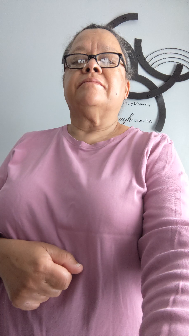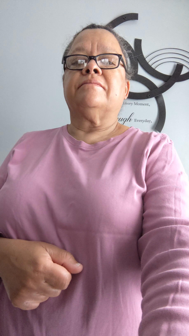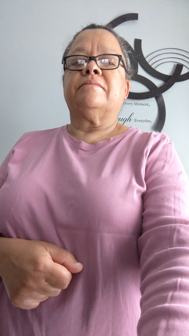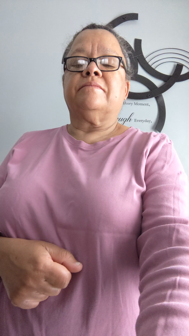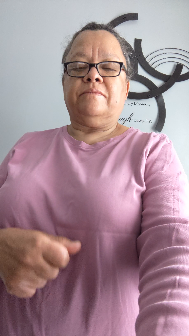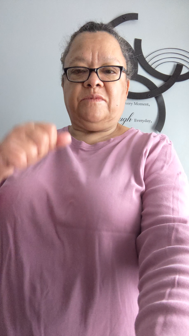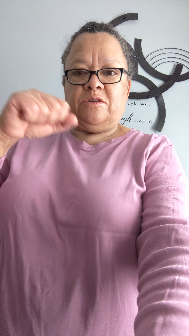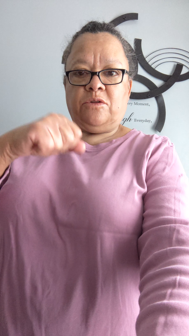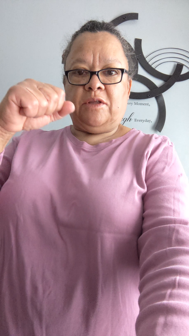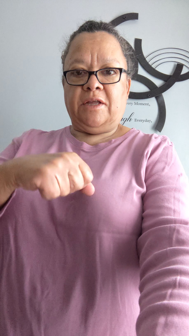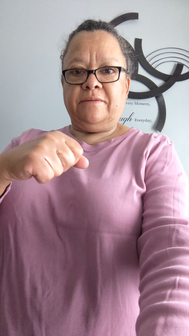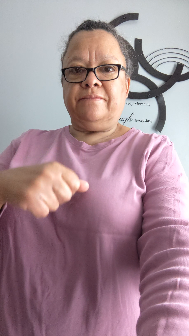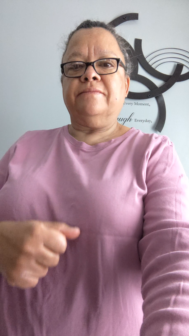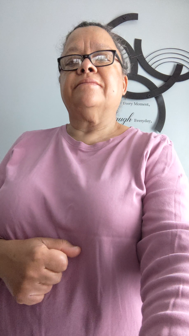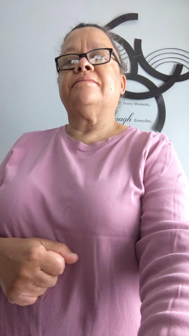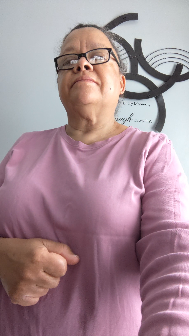rock